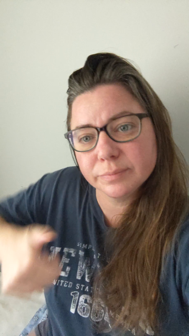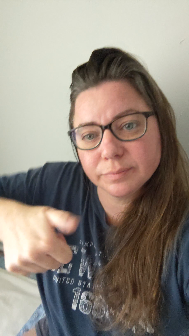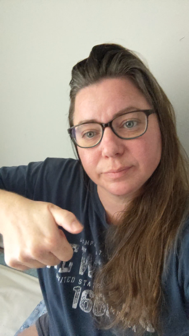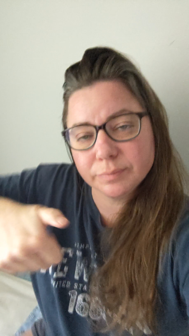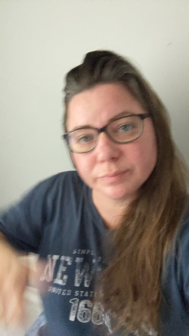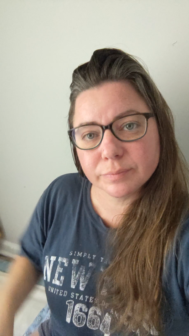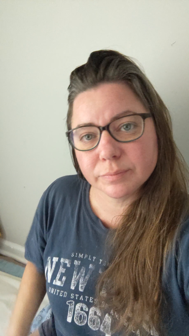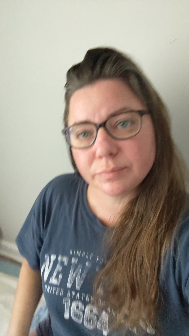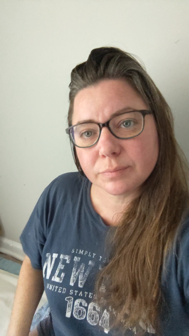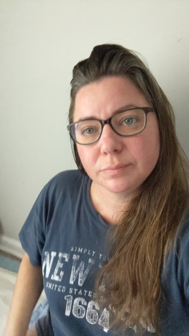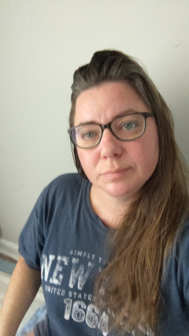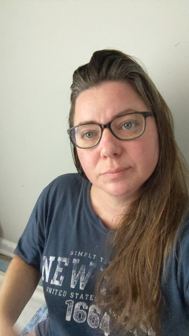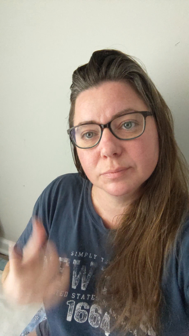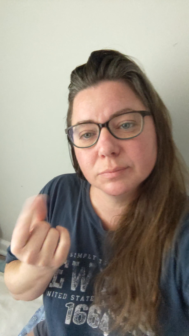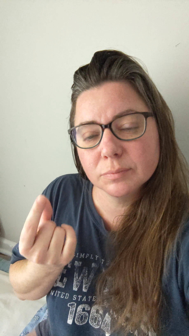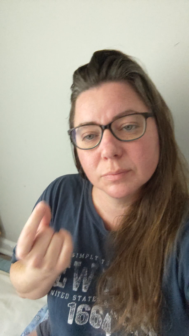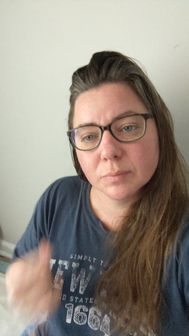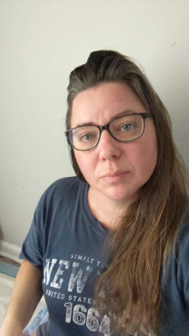do